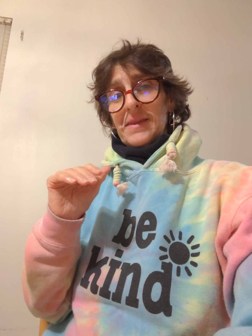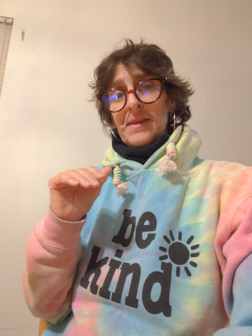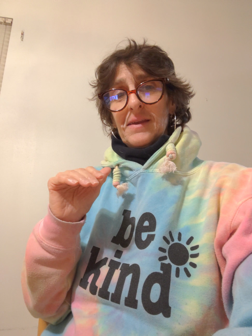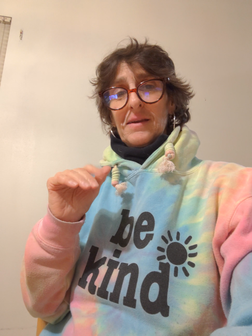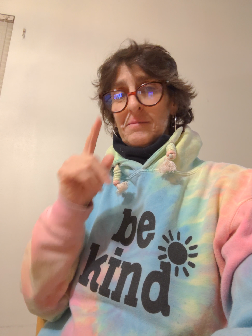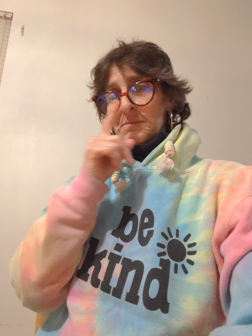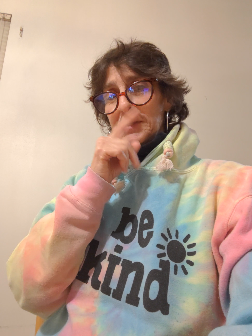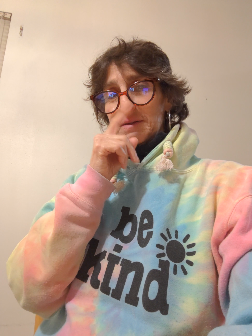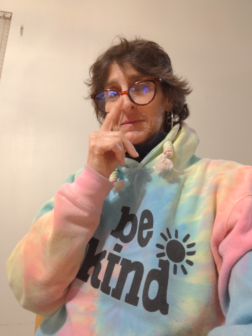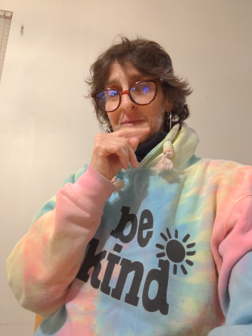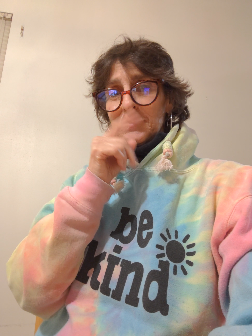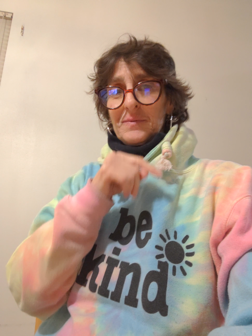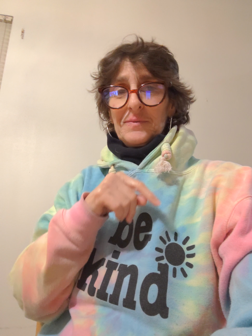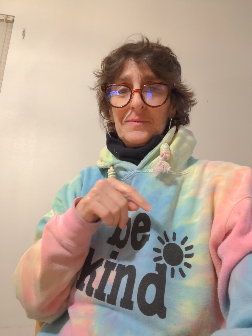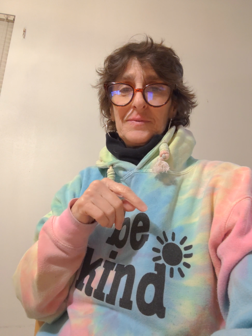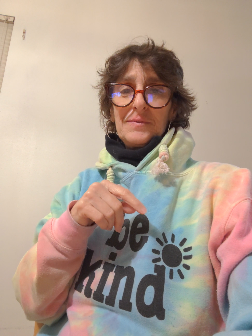mouse